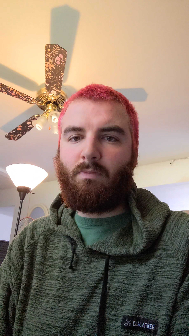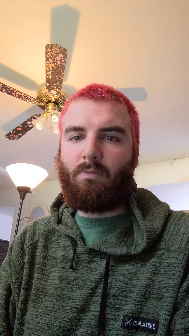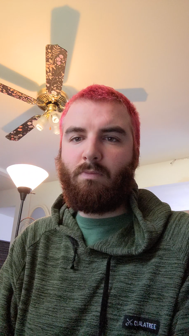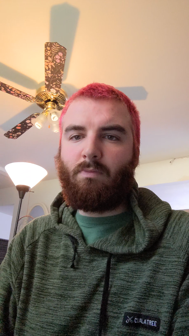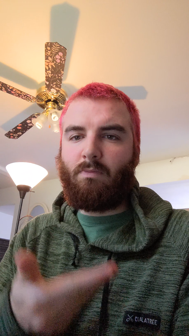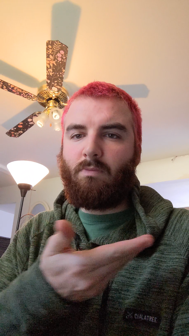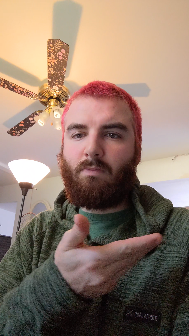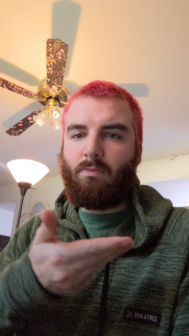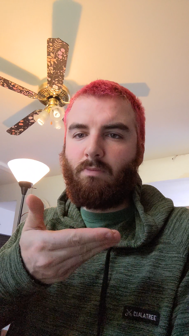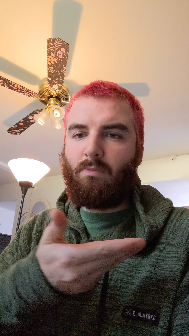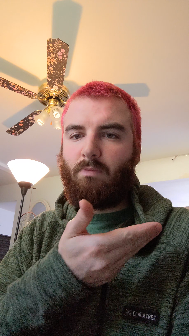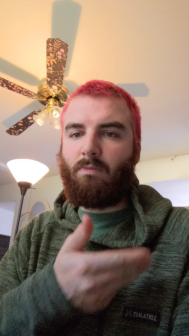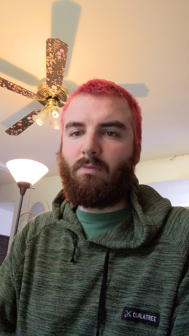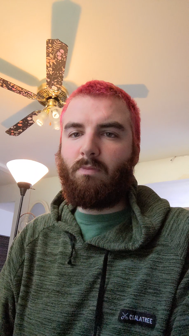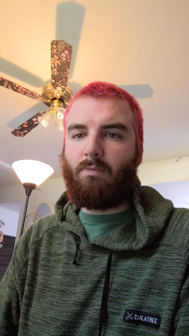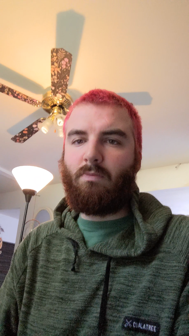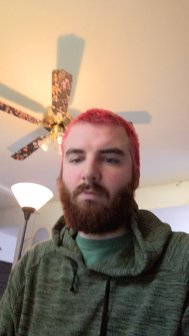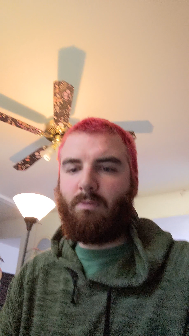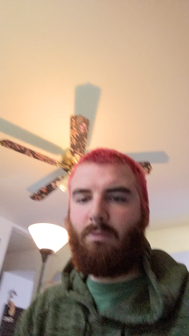baby